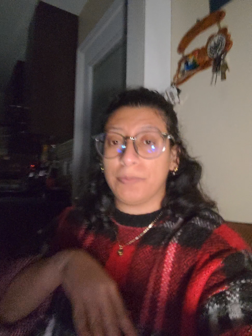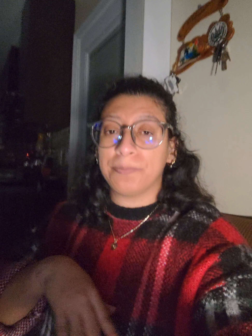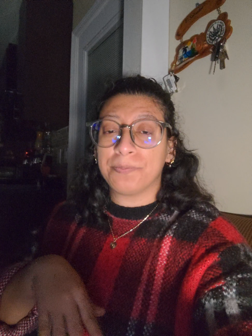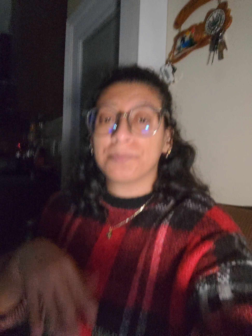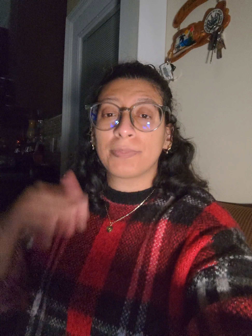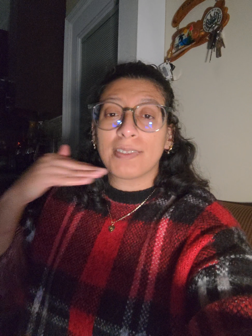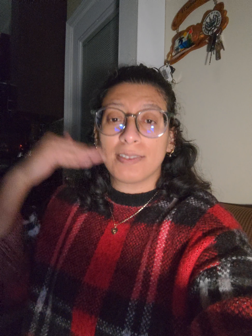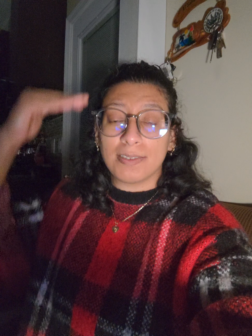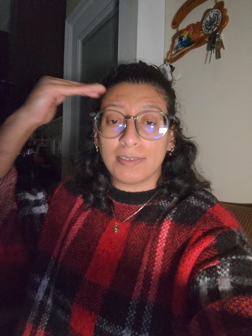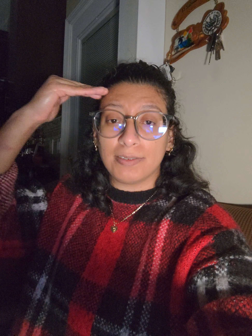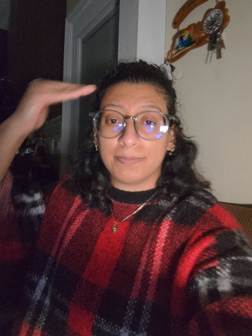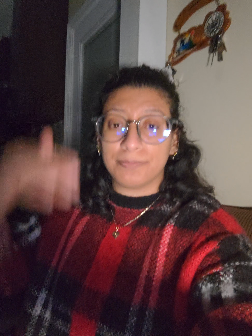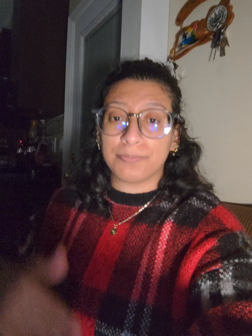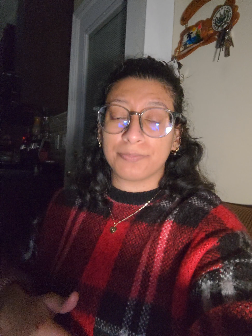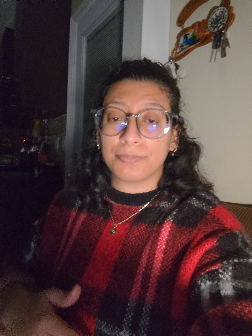head